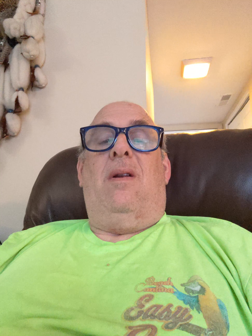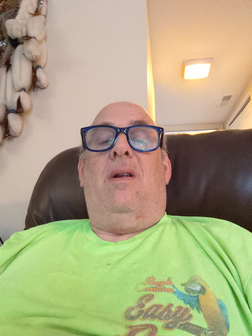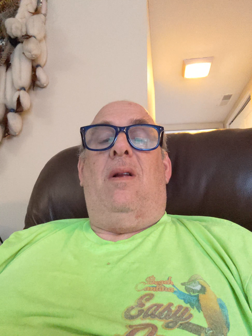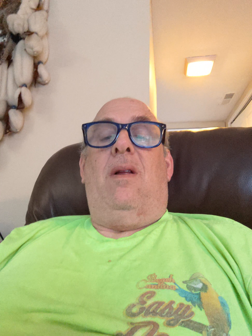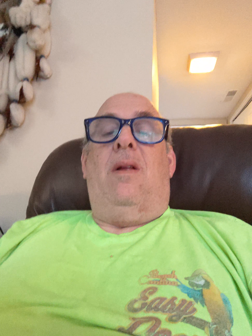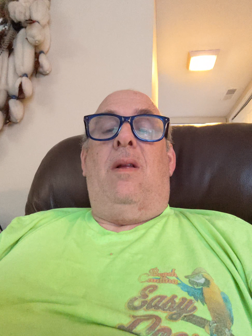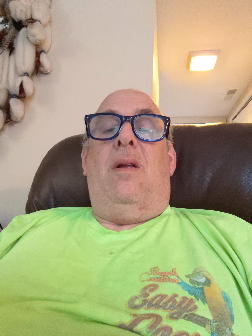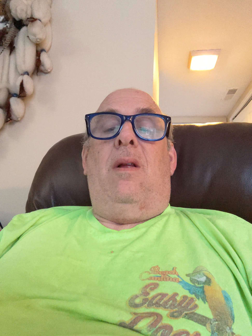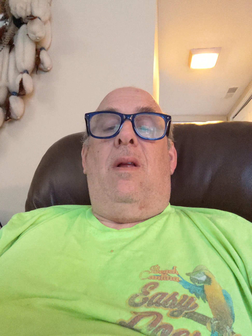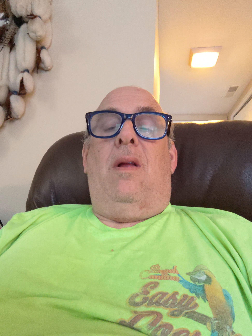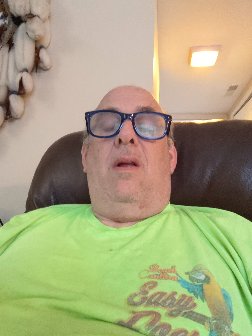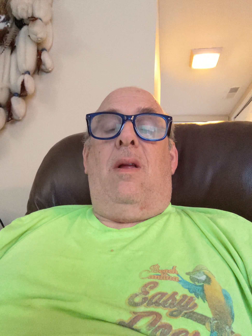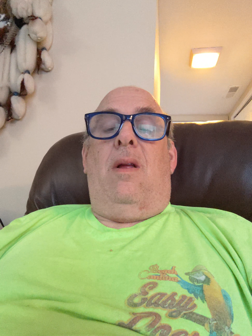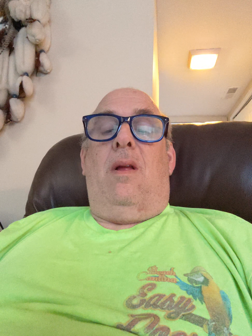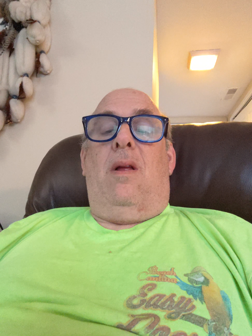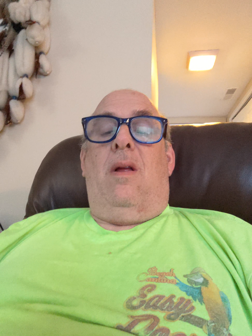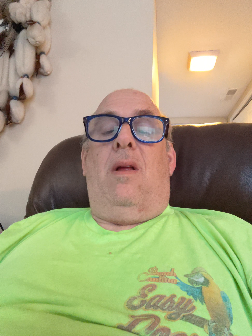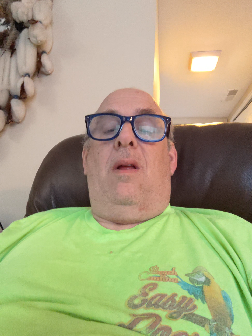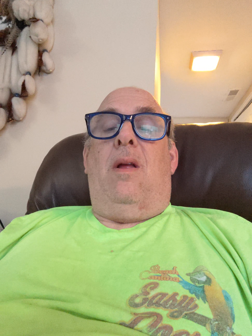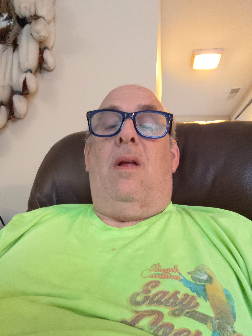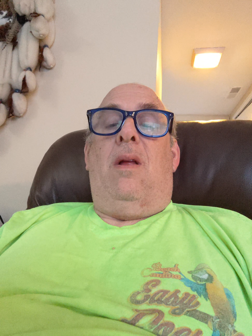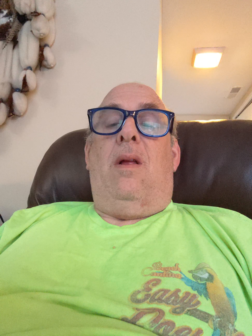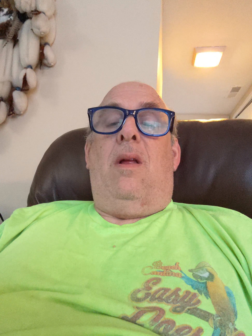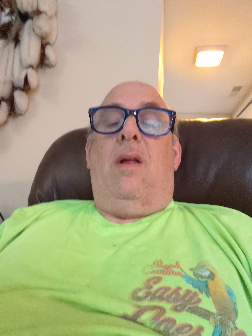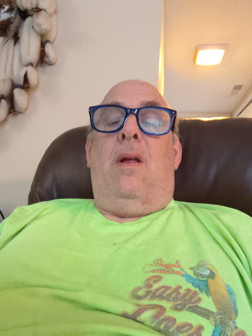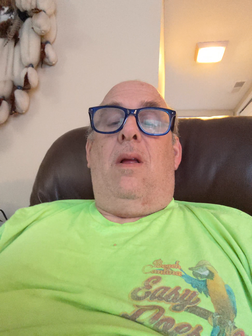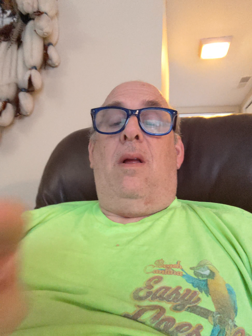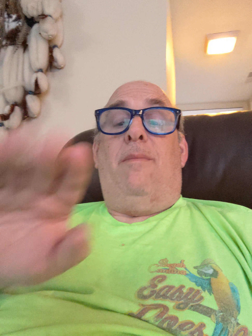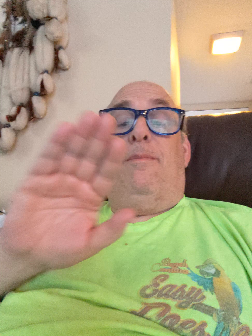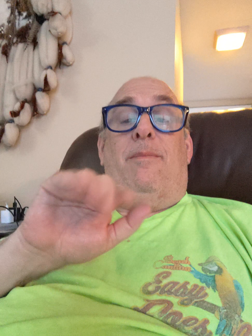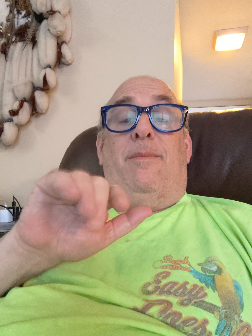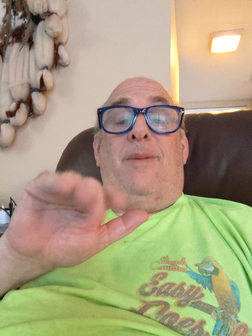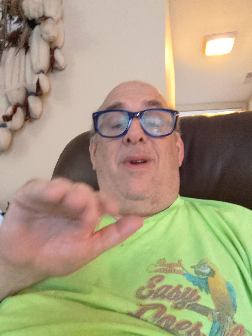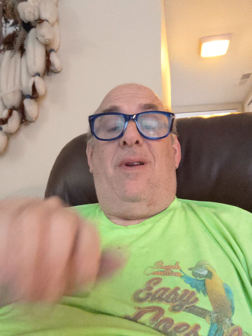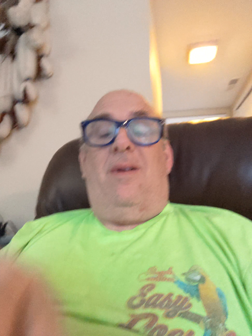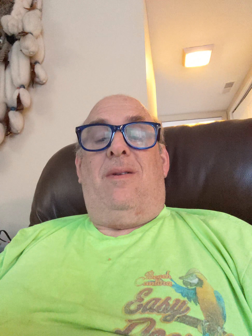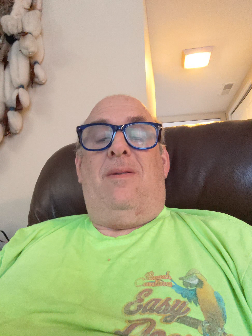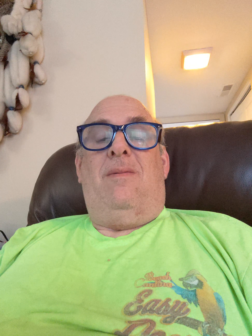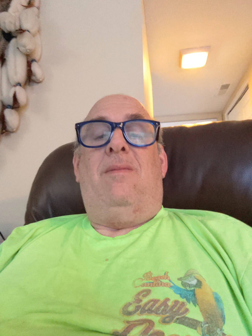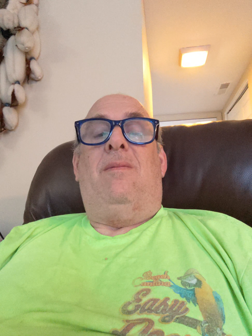bye